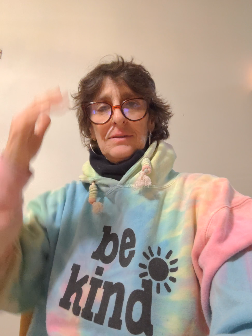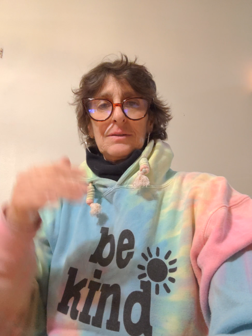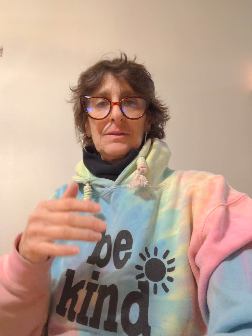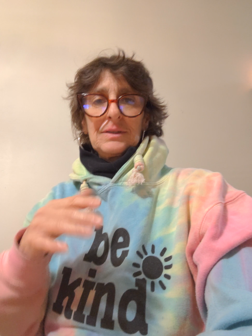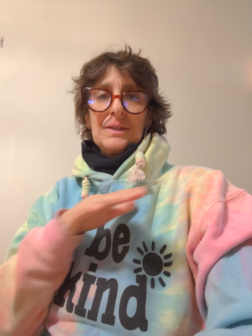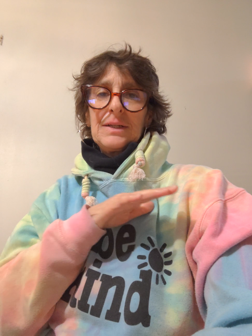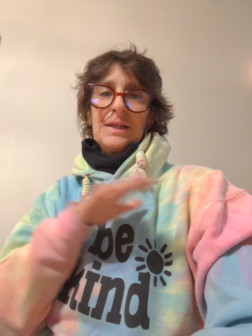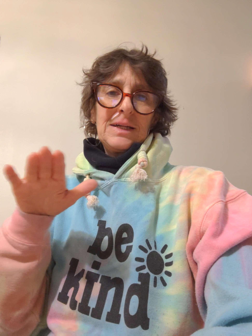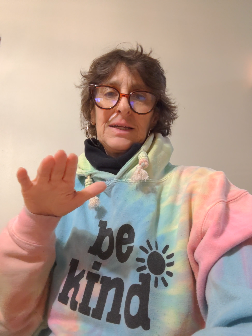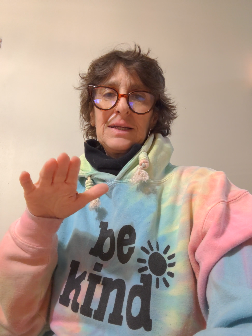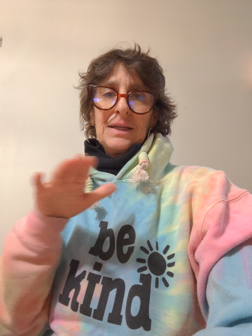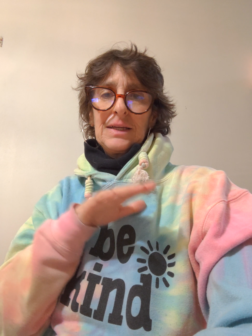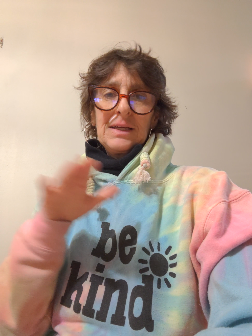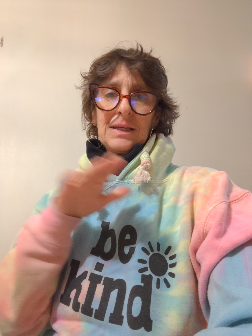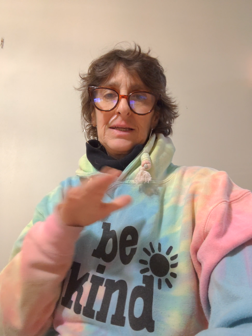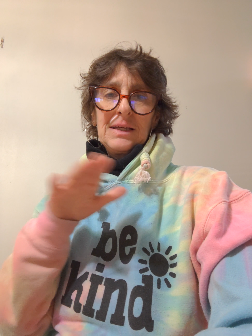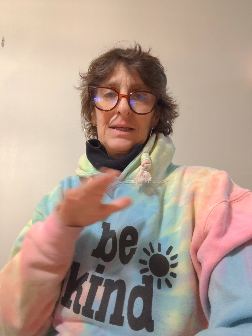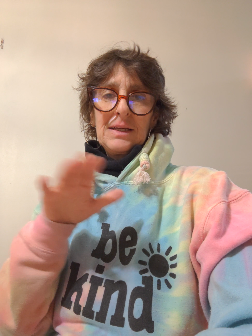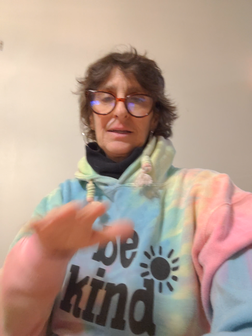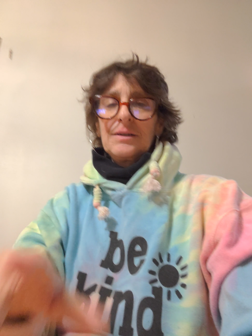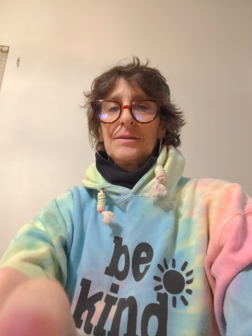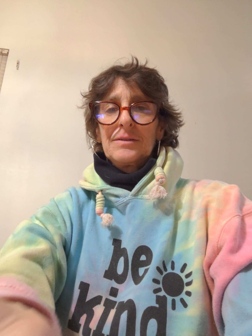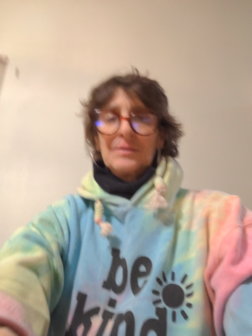clean